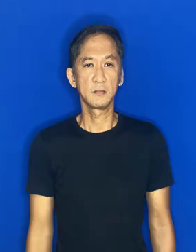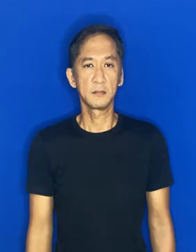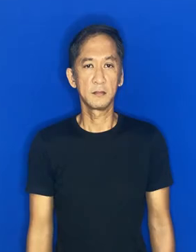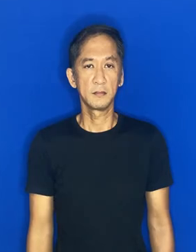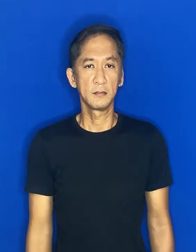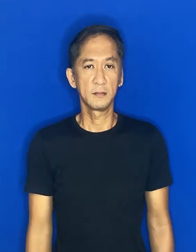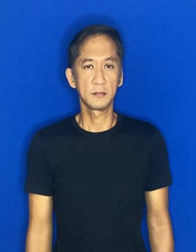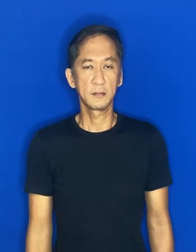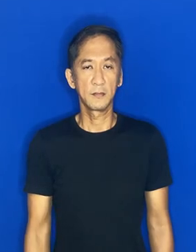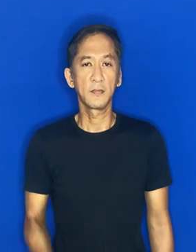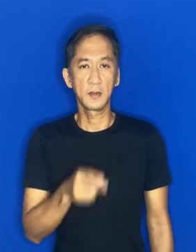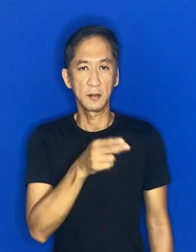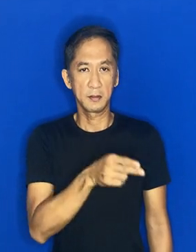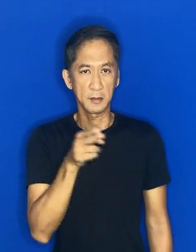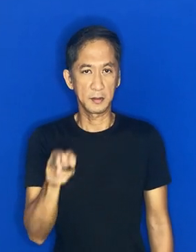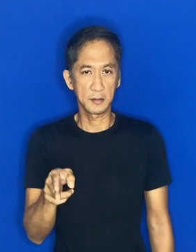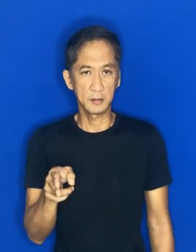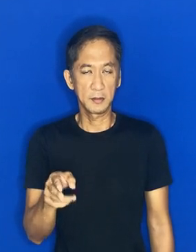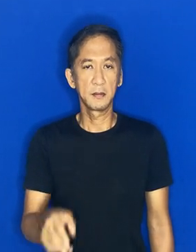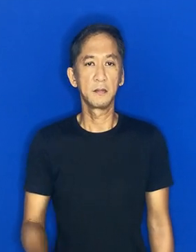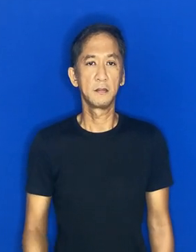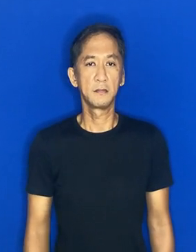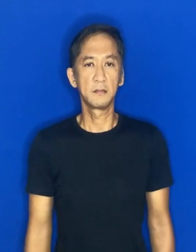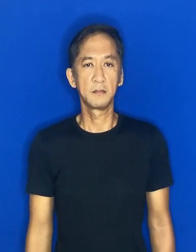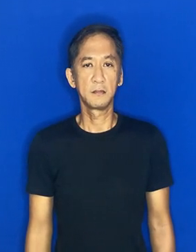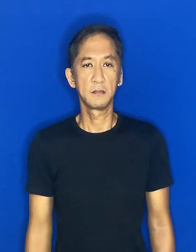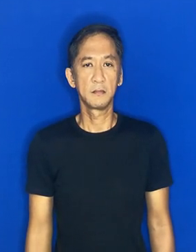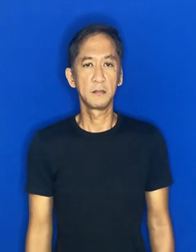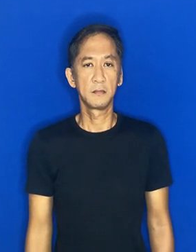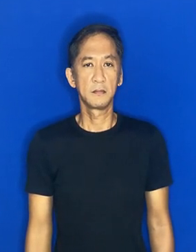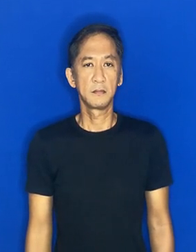hard of hearing